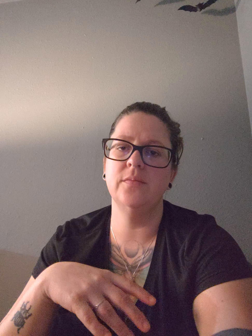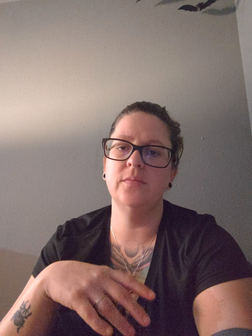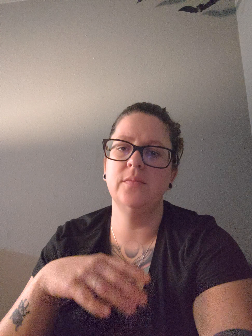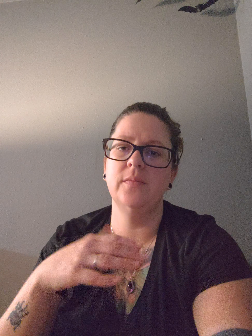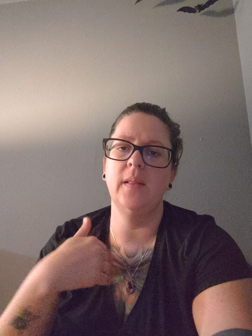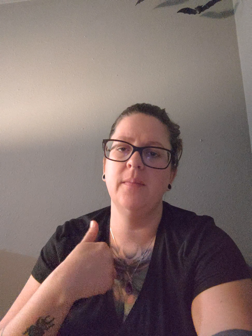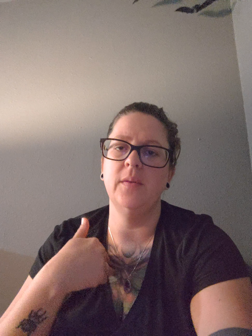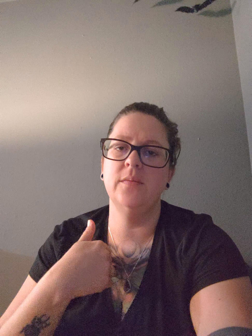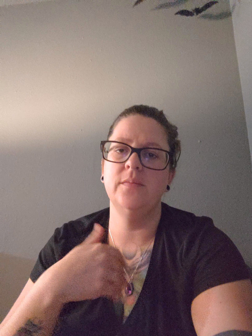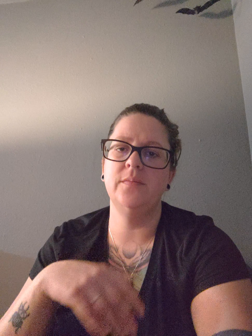animal